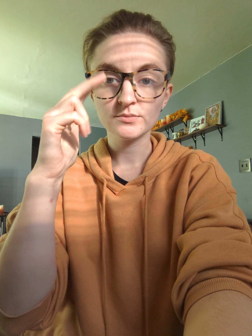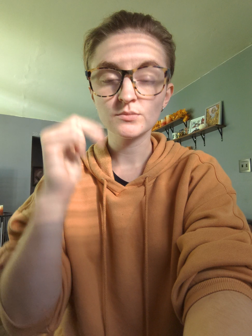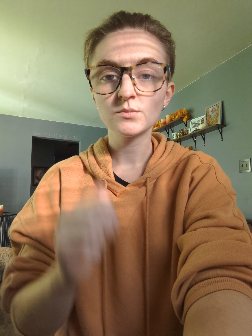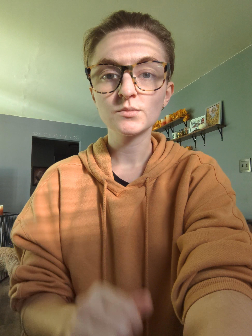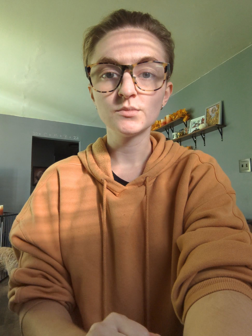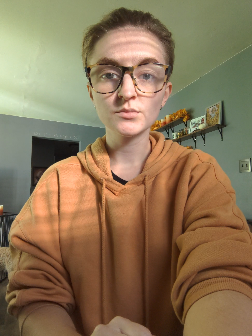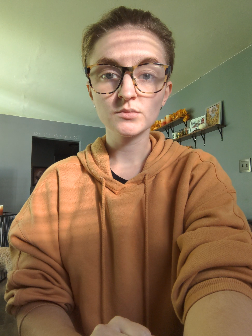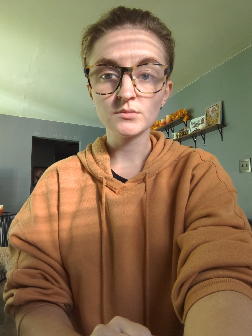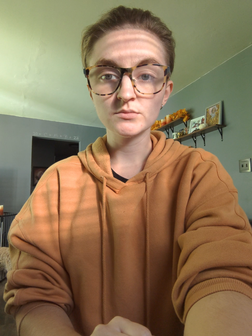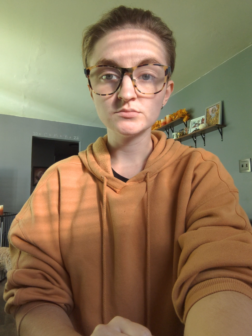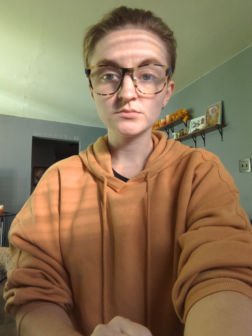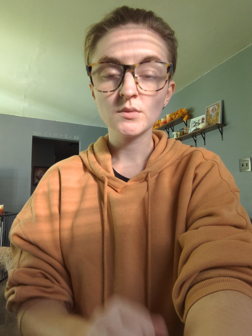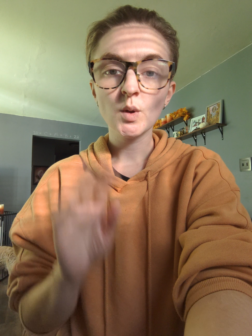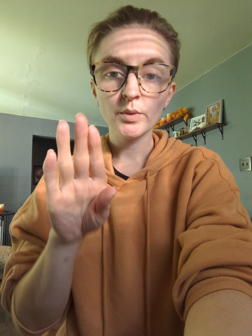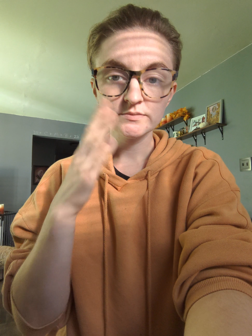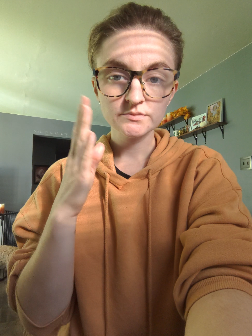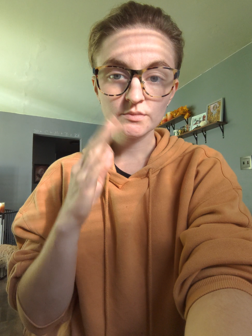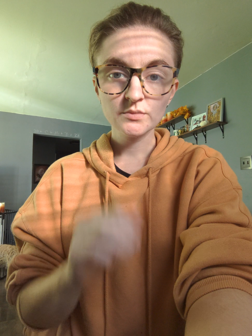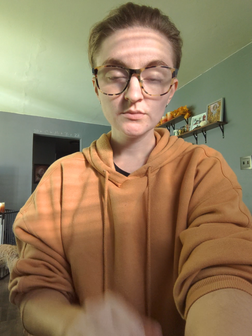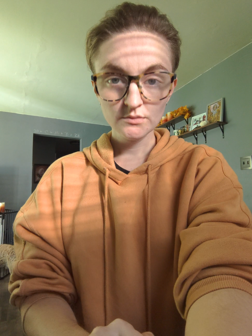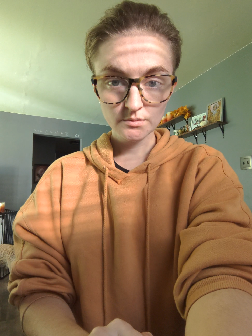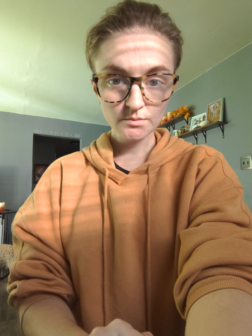door